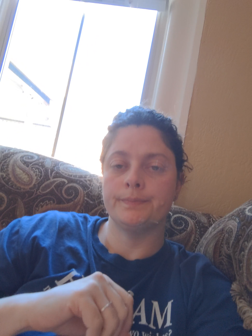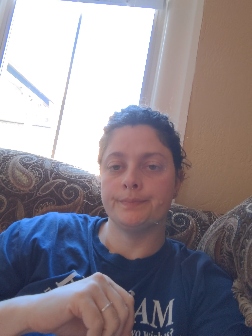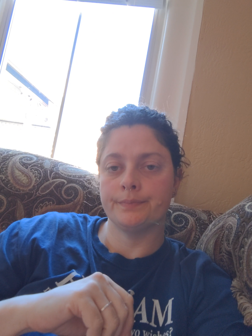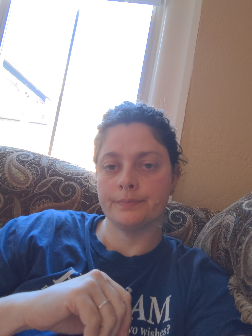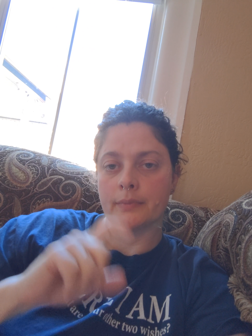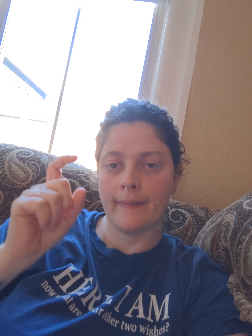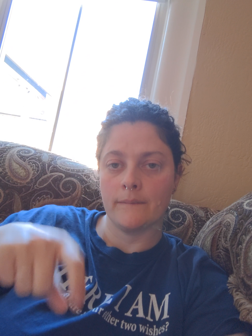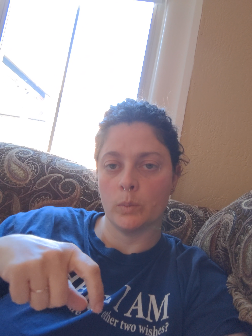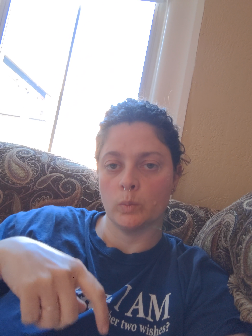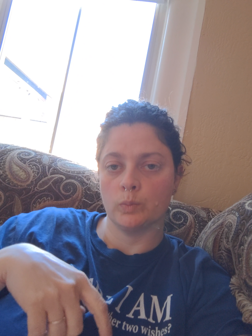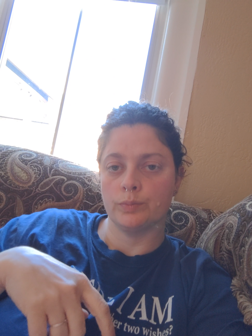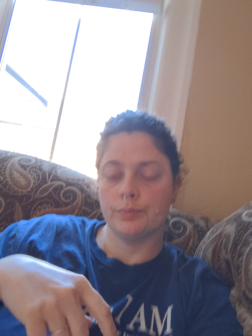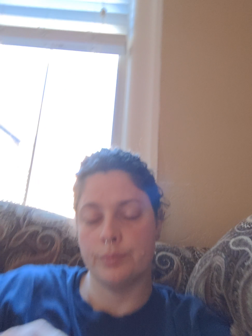have to